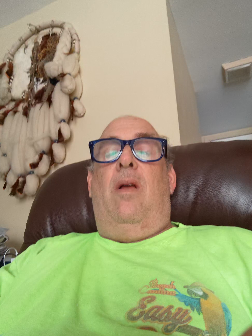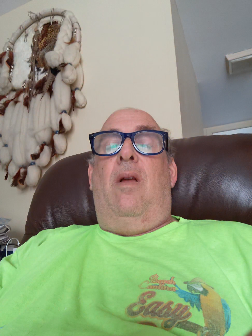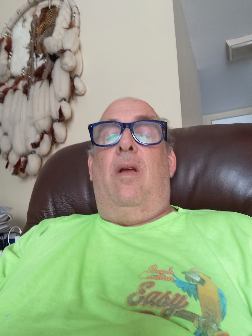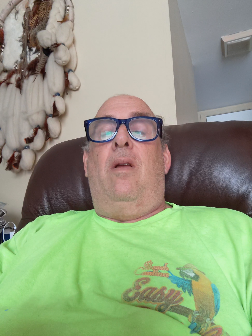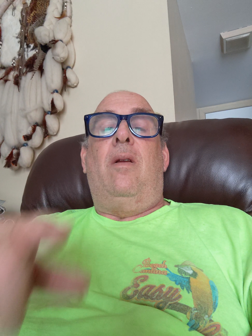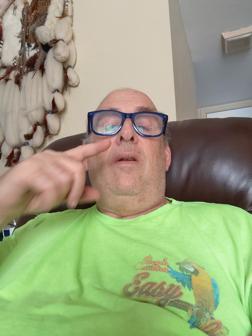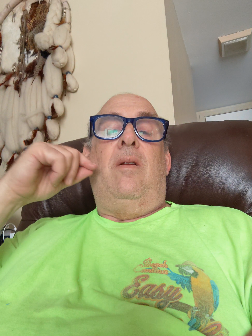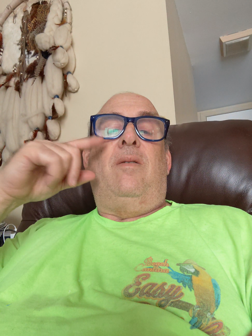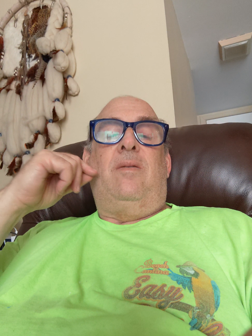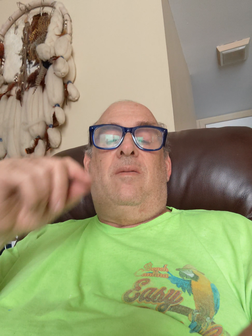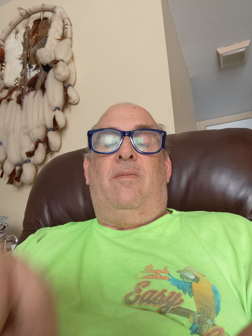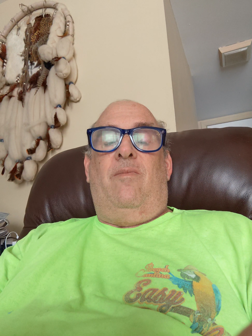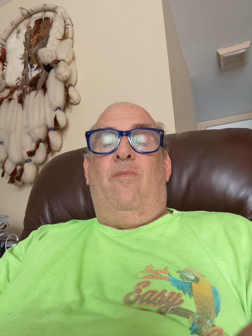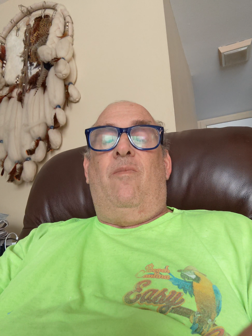cat